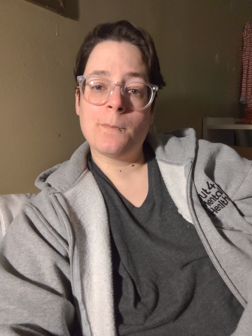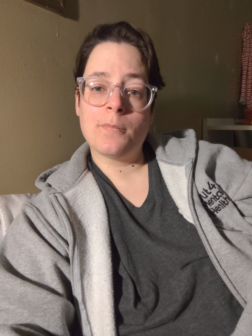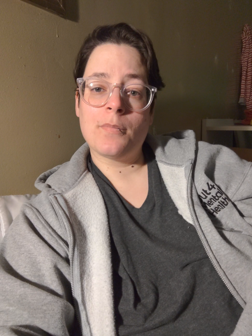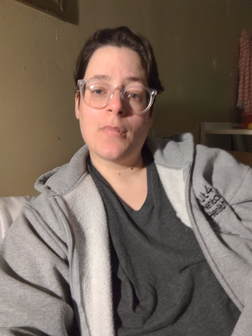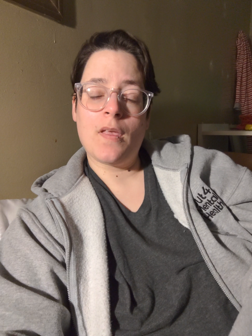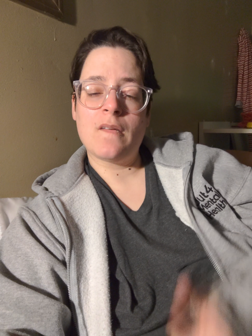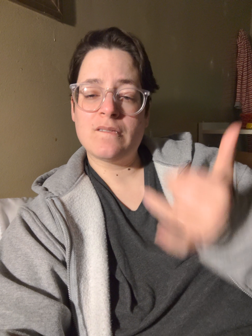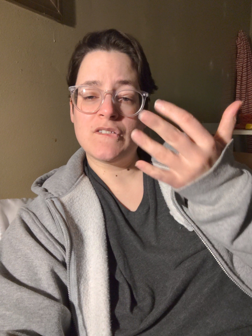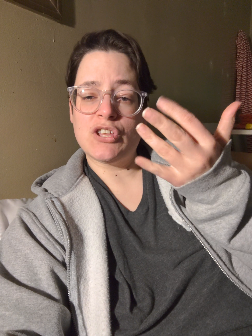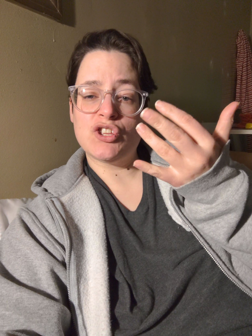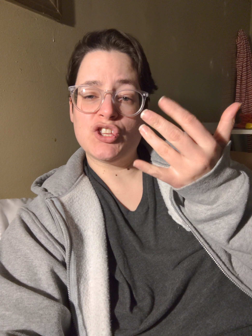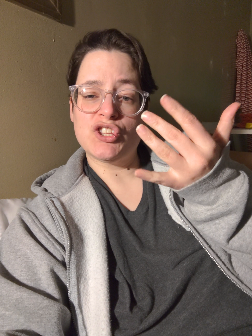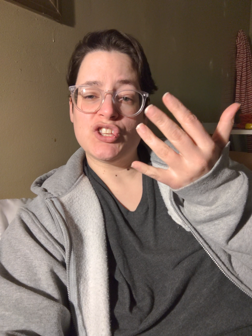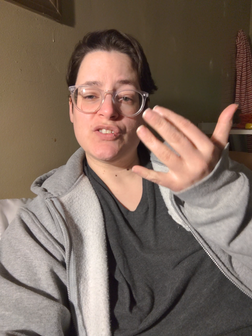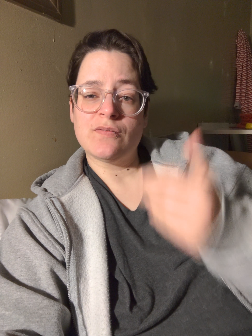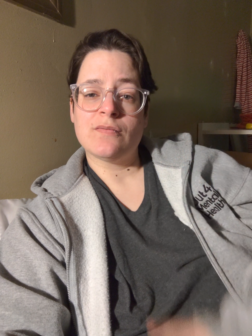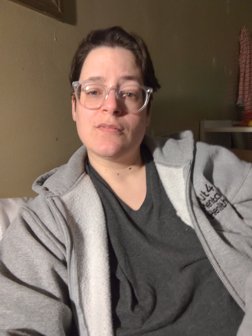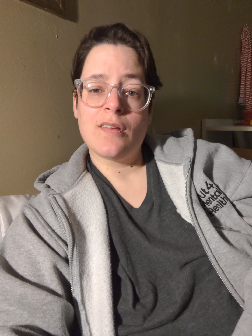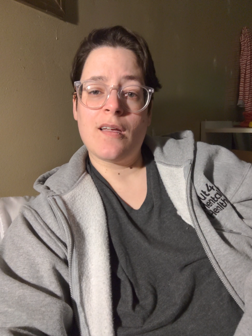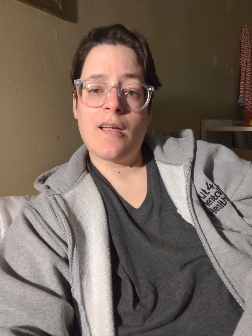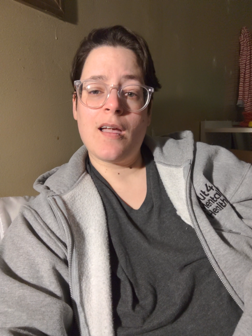finger